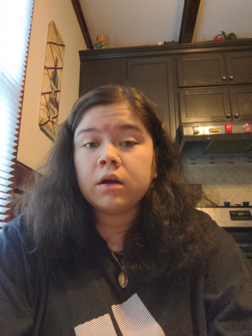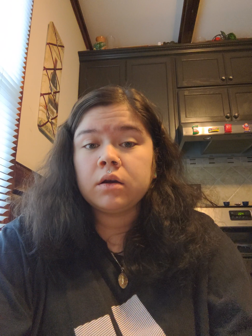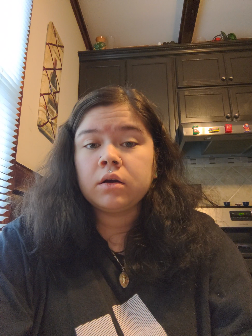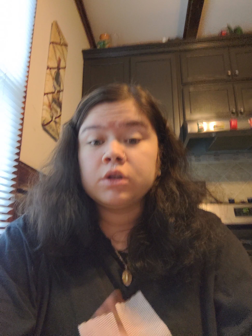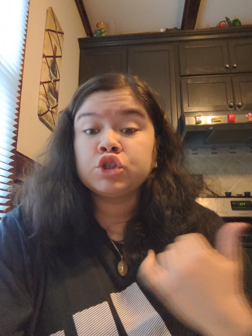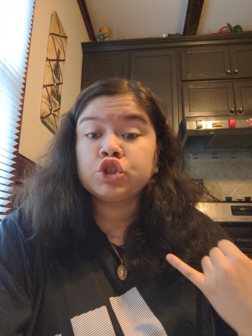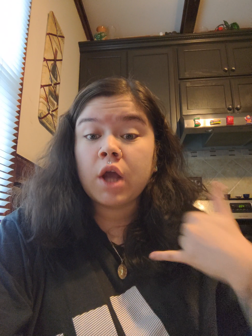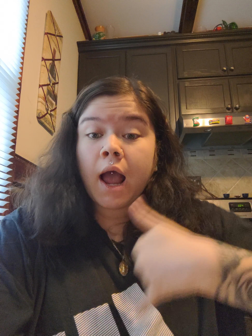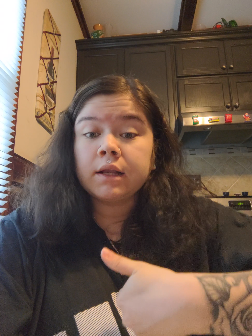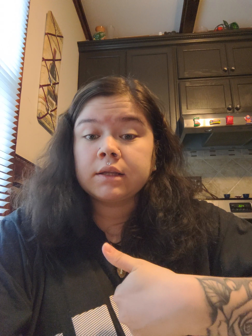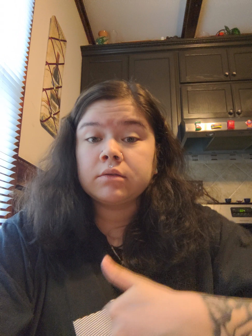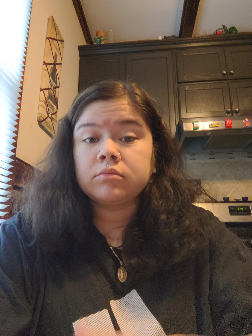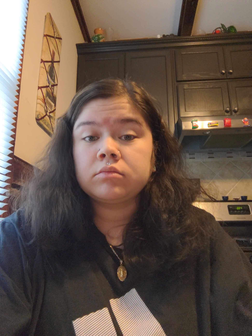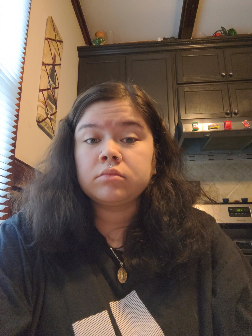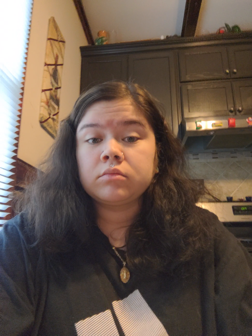jacket